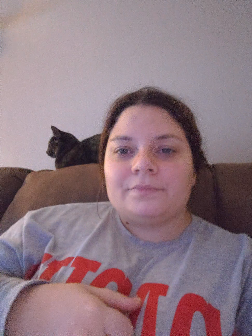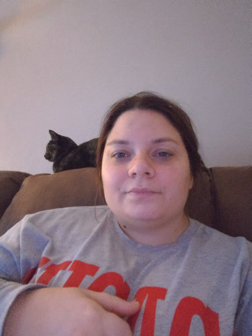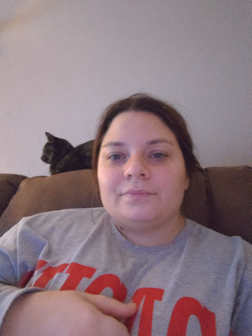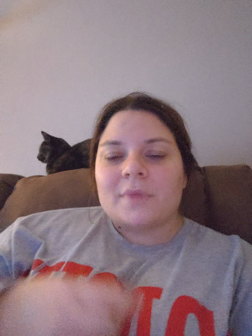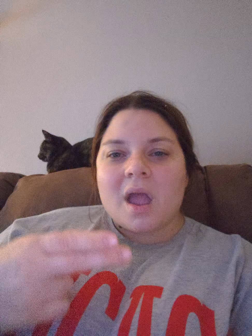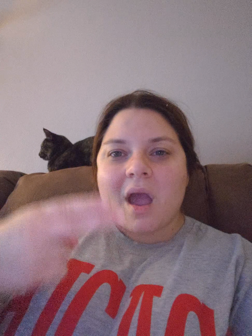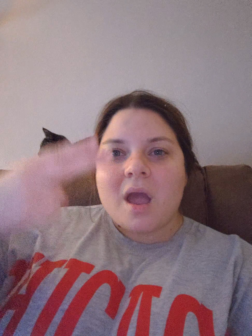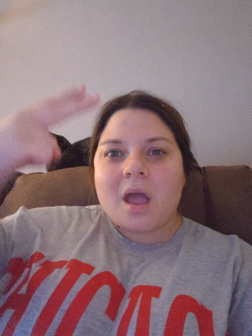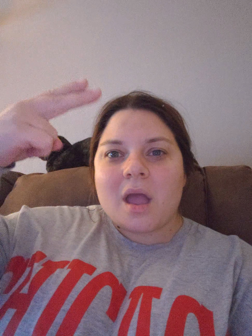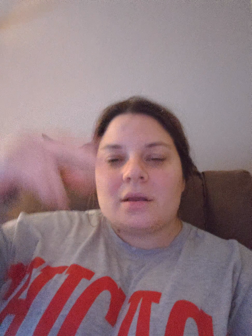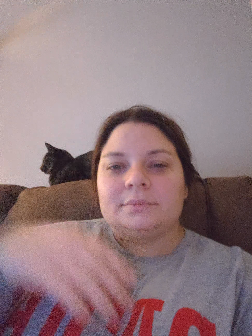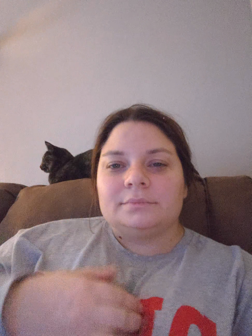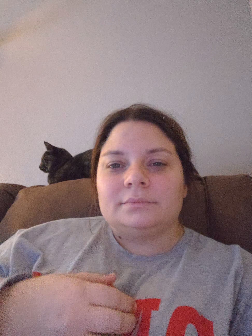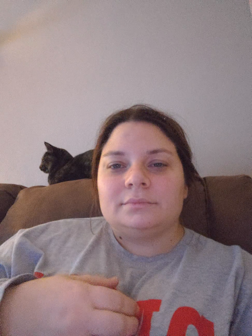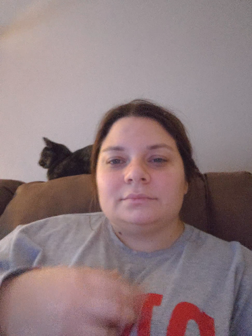high